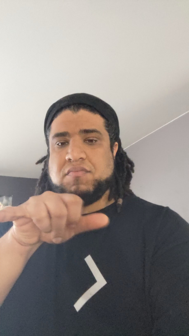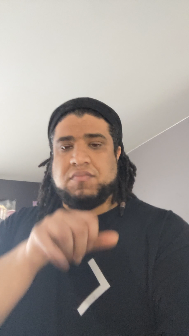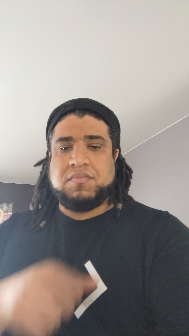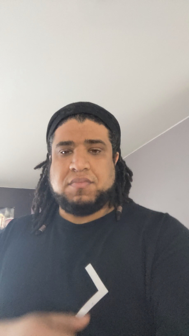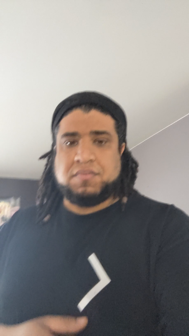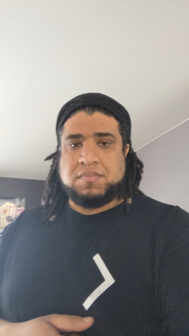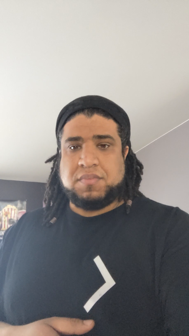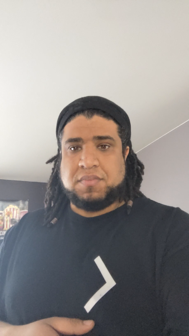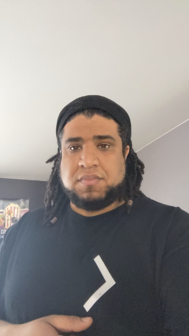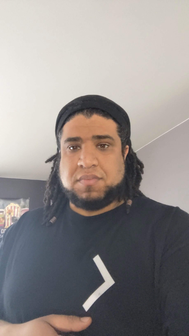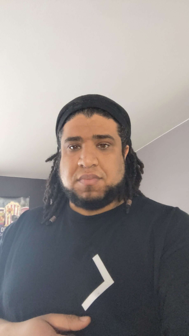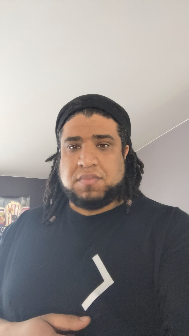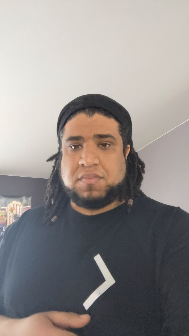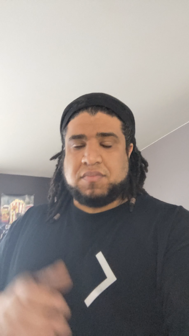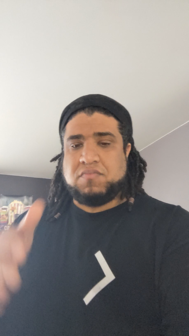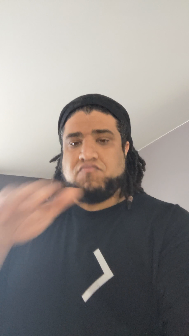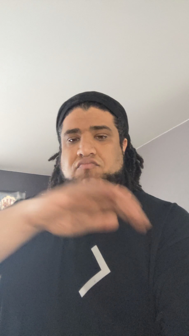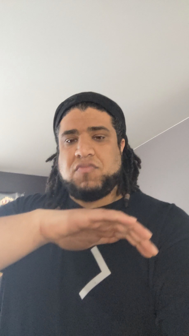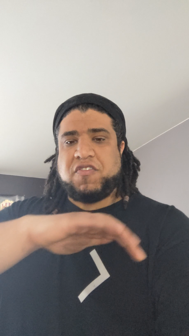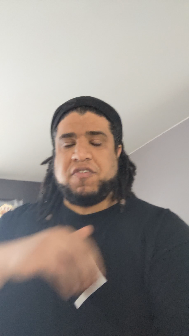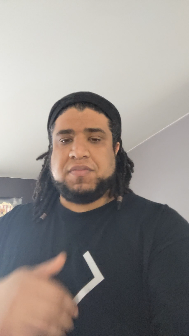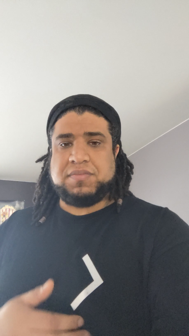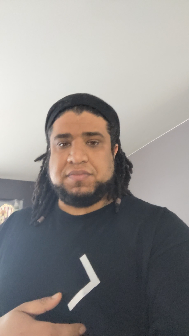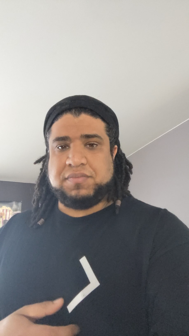cover